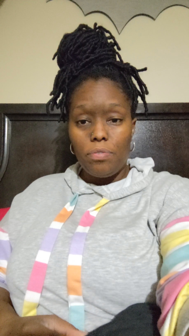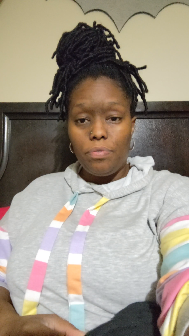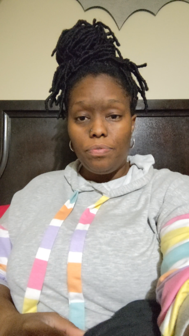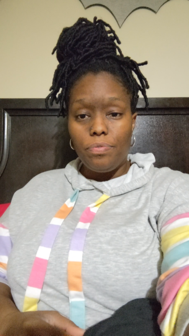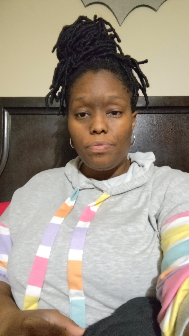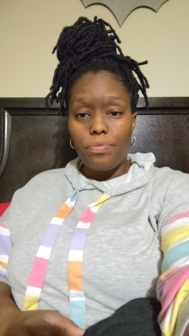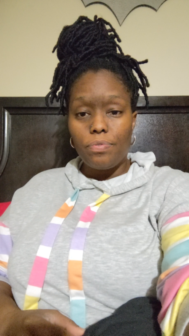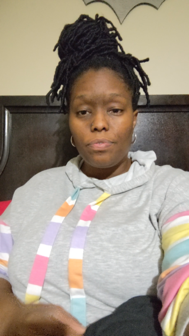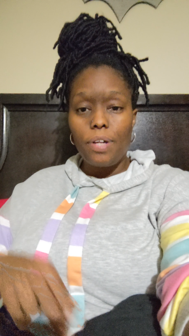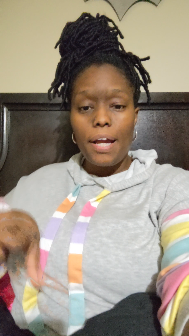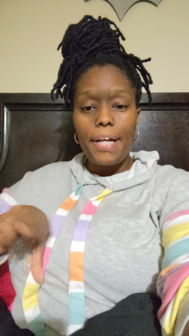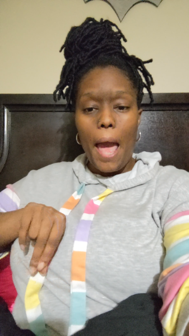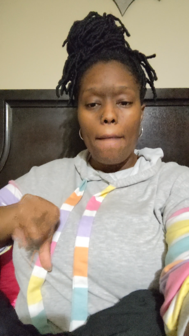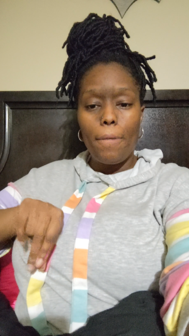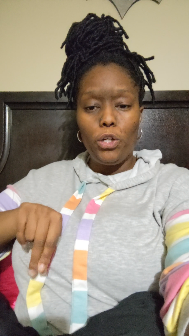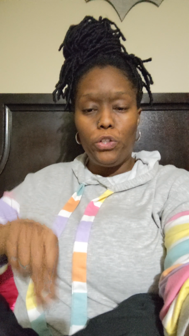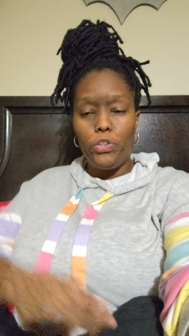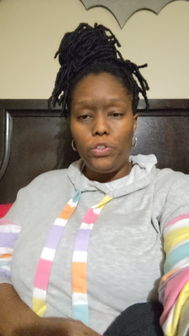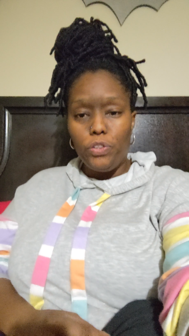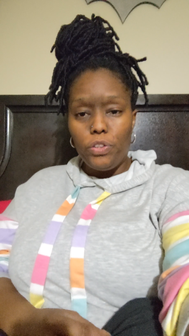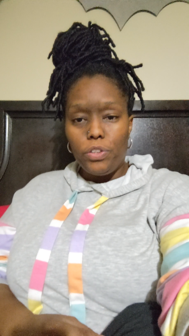diaper